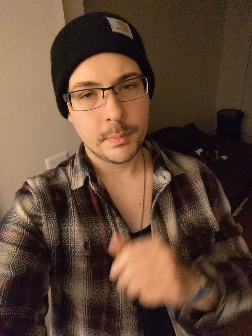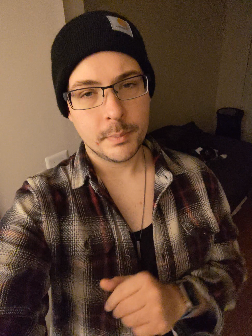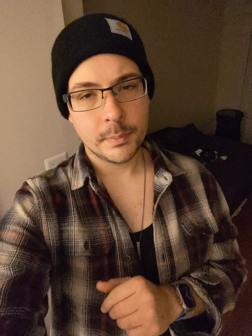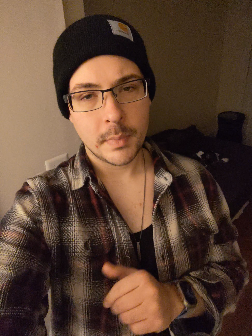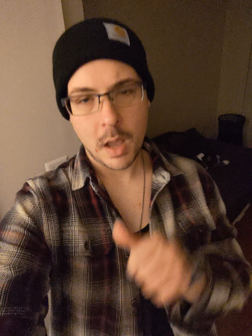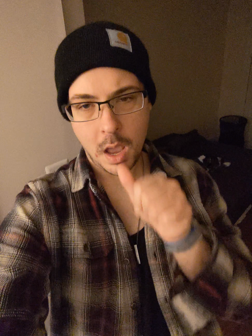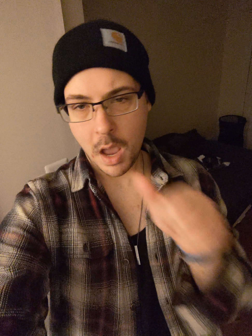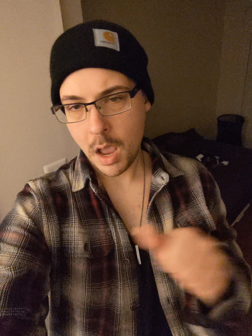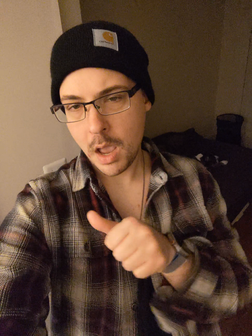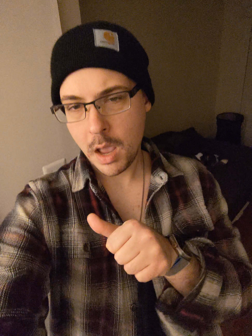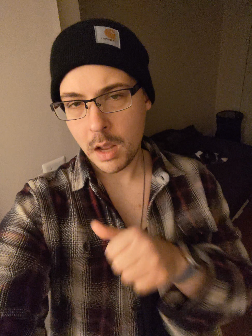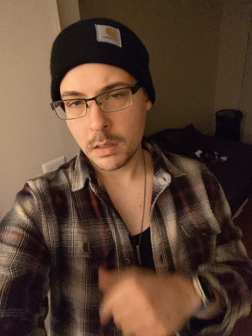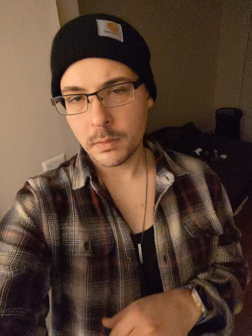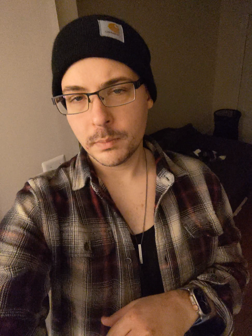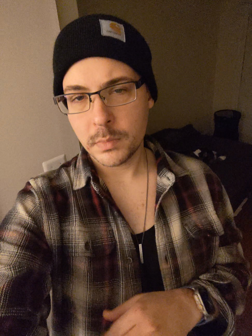hide